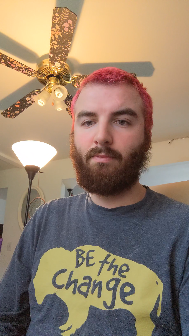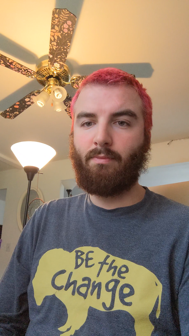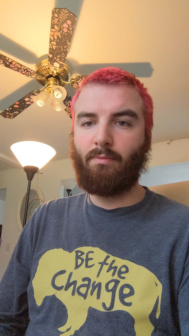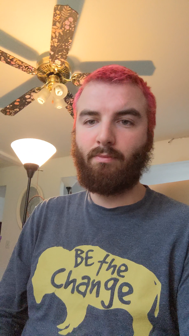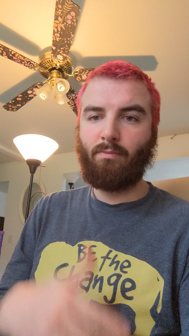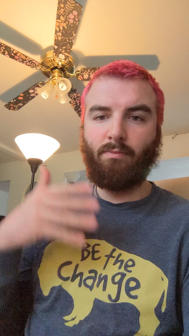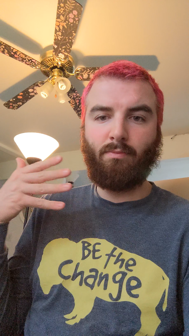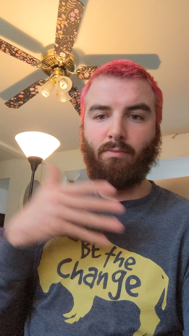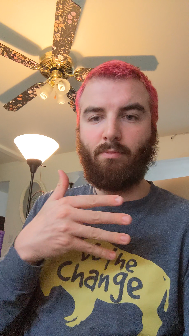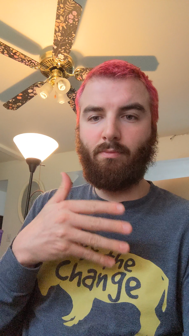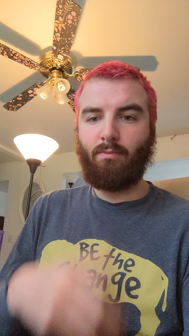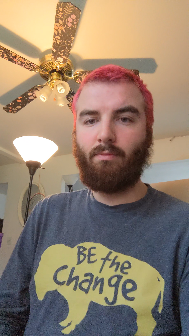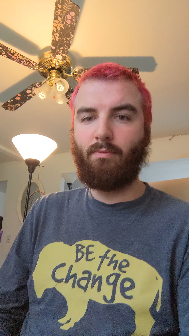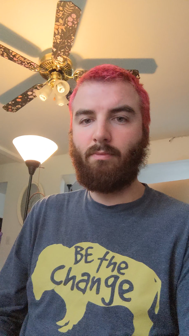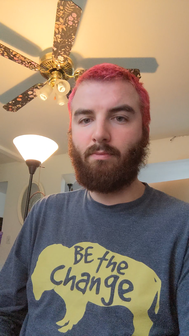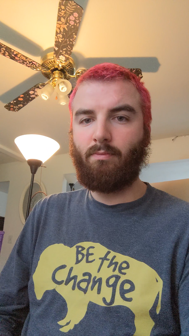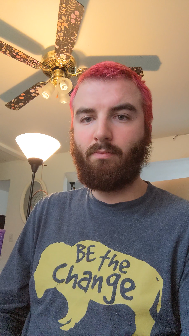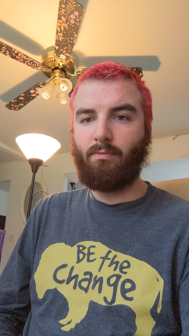scared